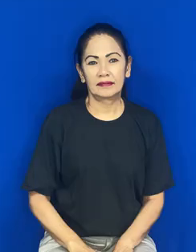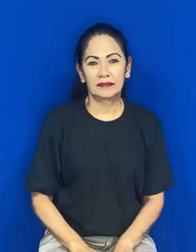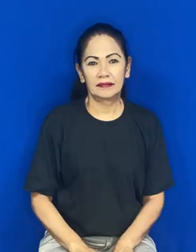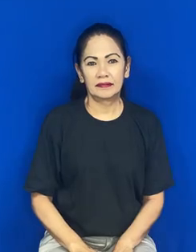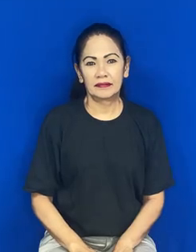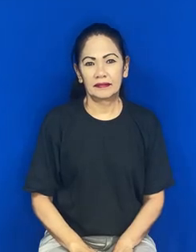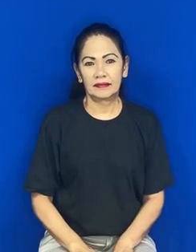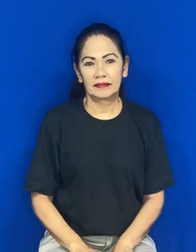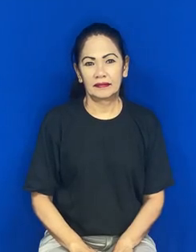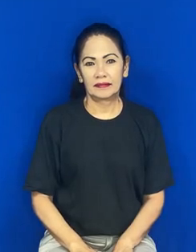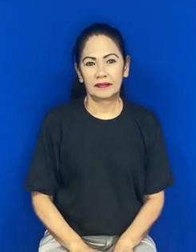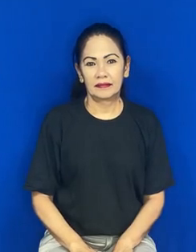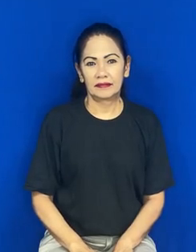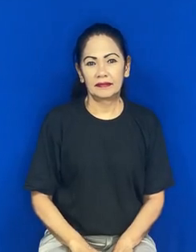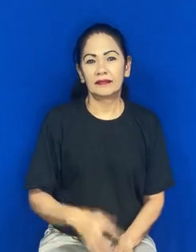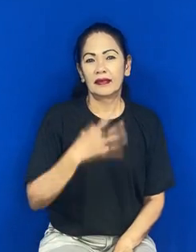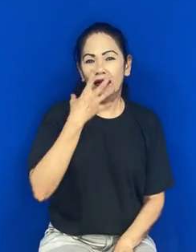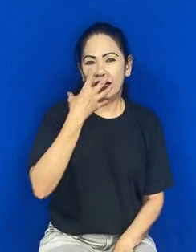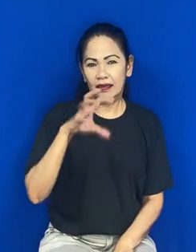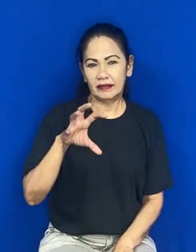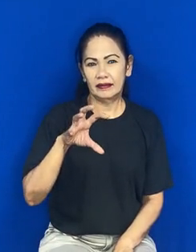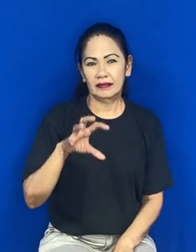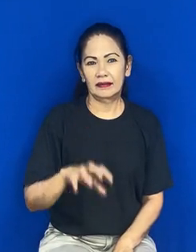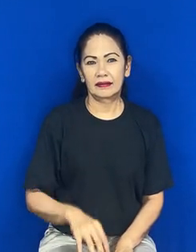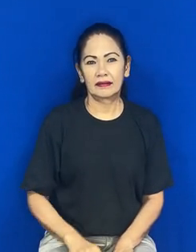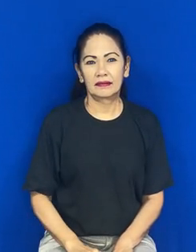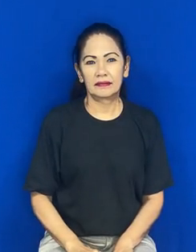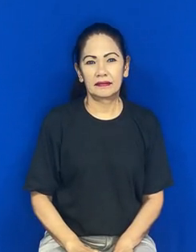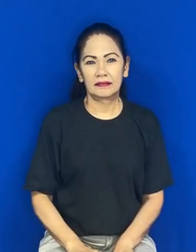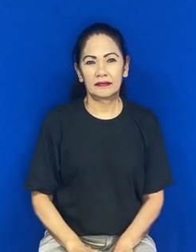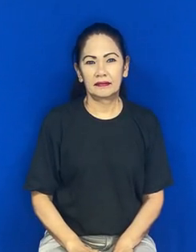hot